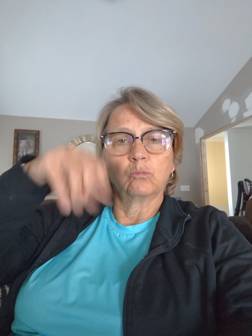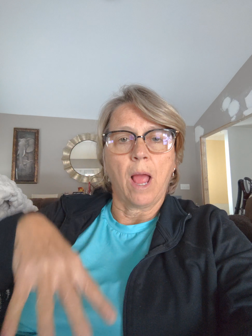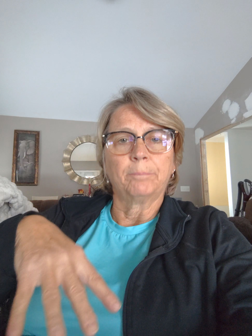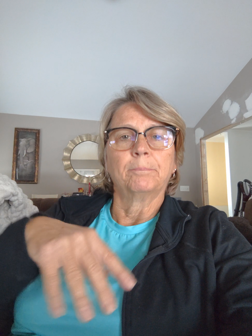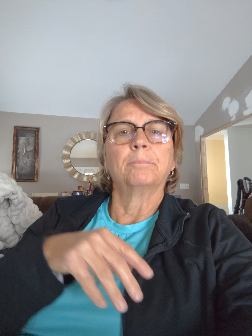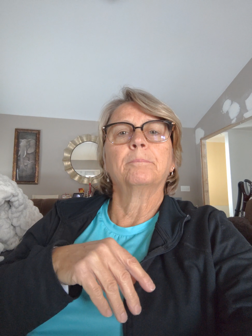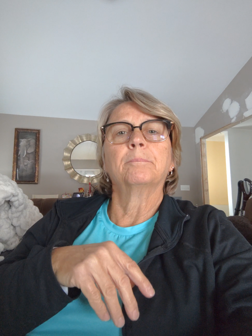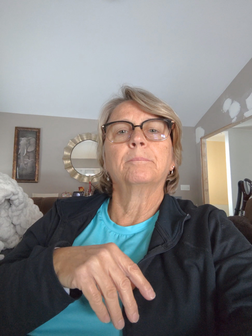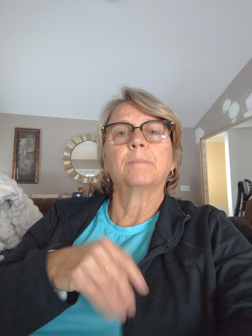drop